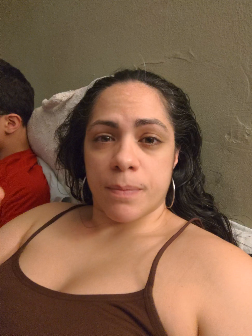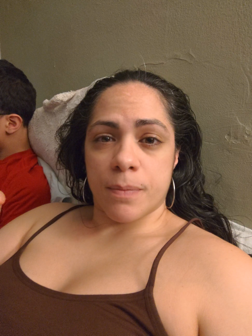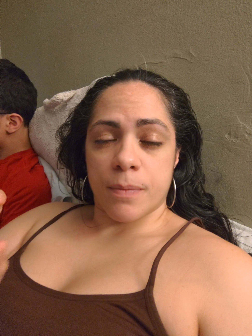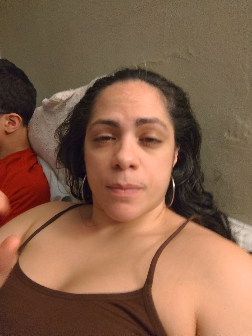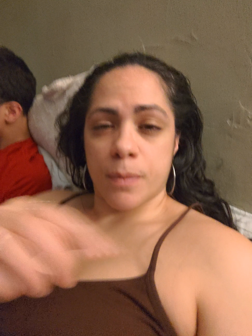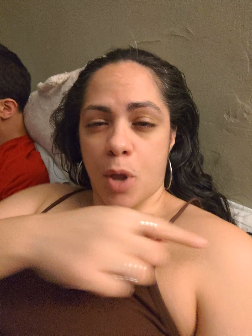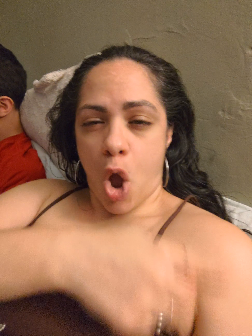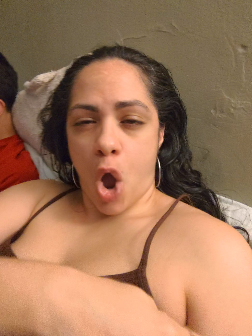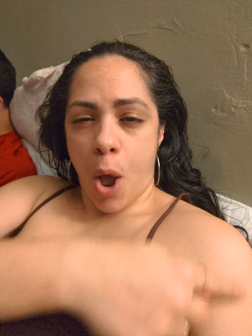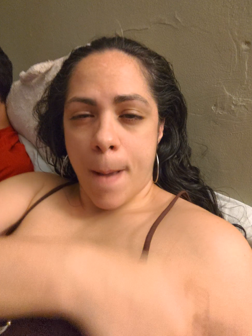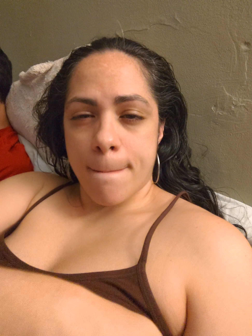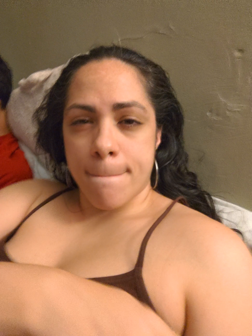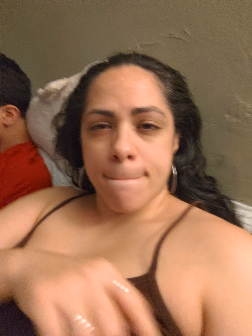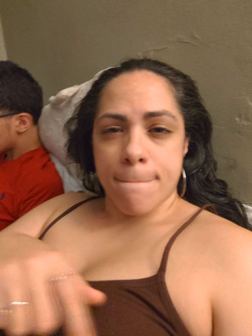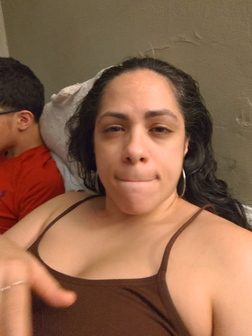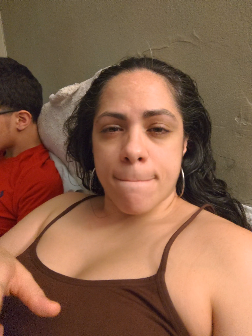arm